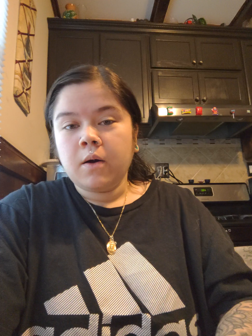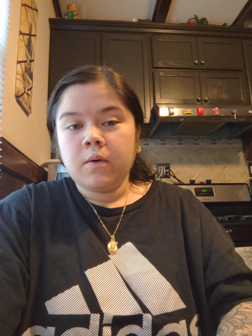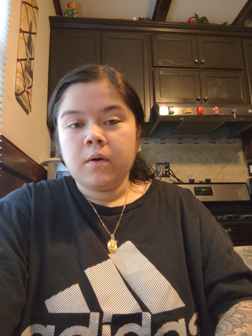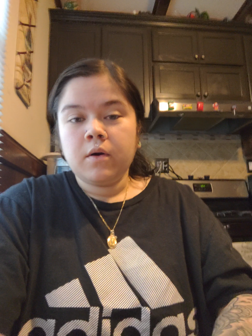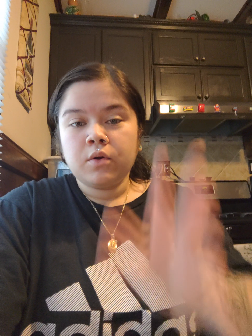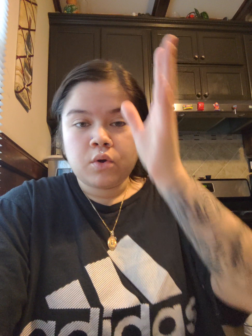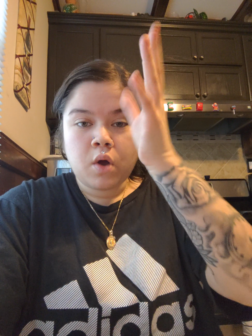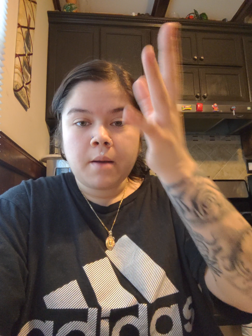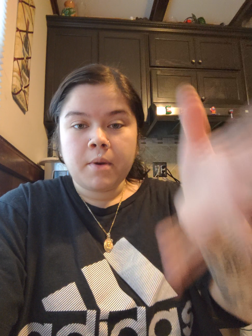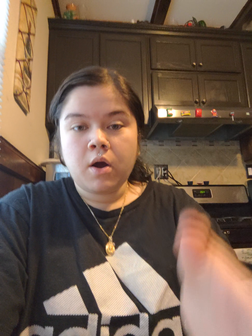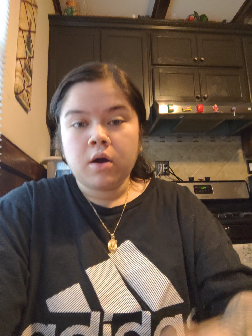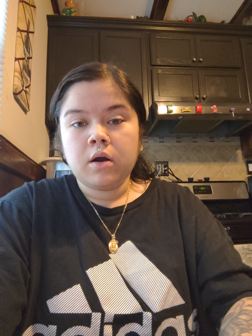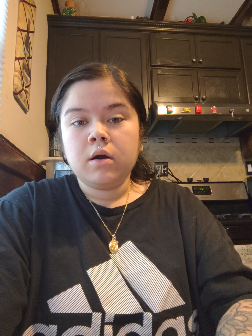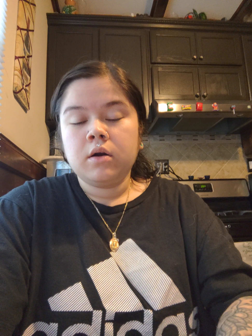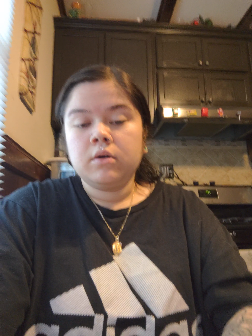grandpa